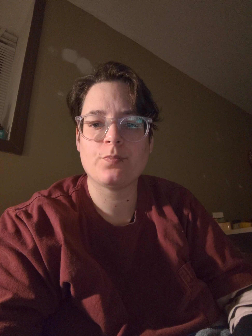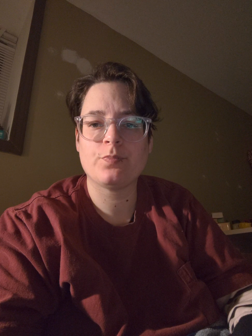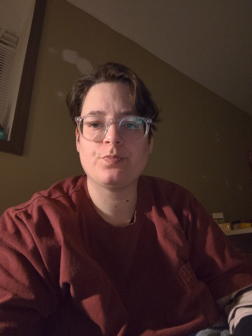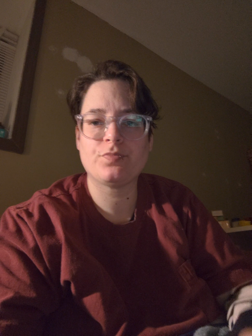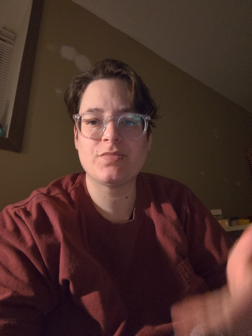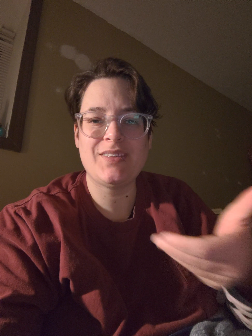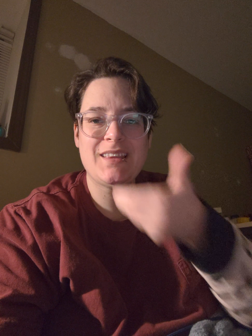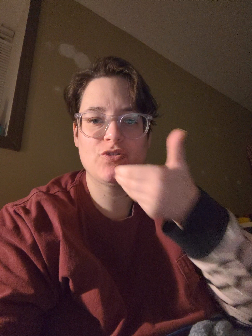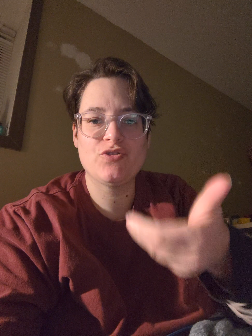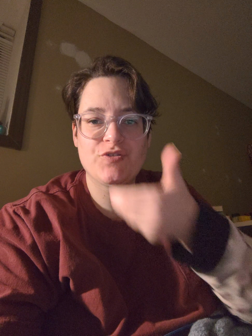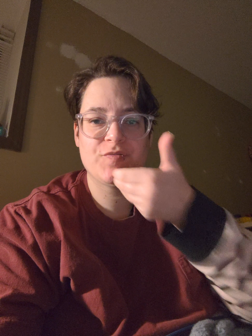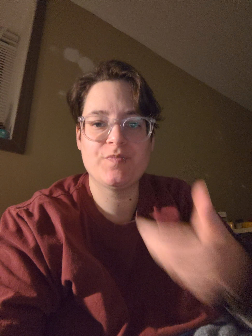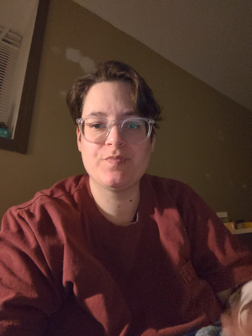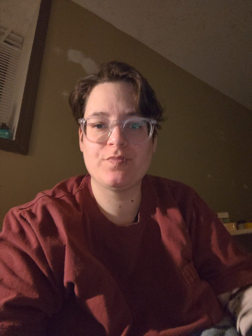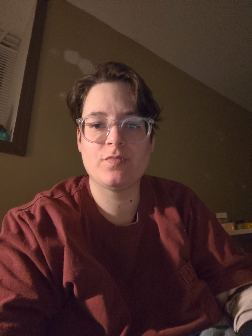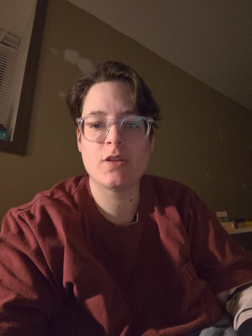cereal